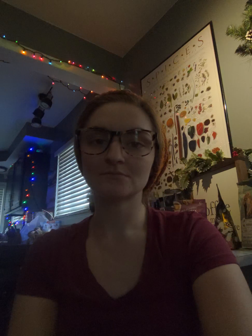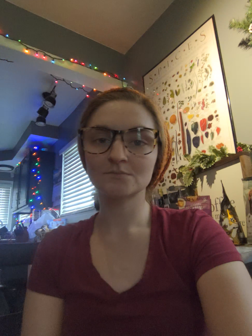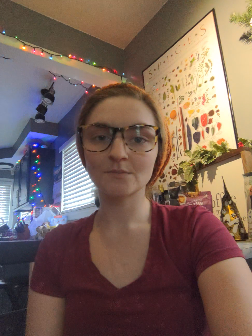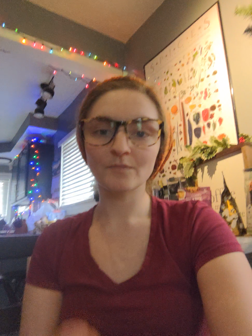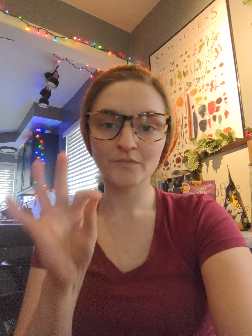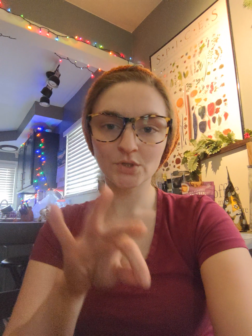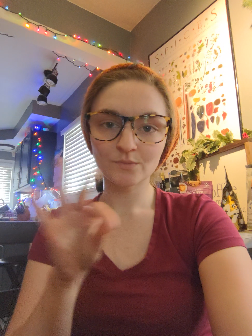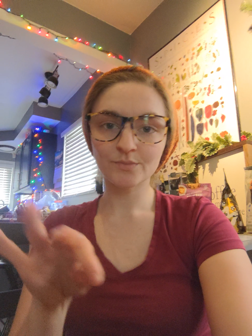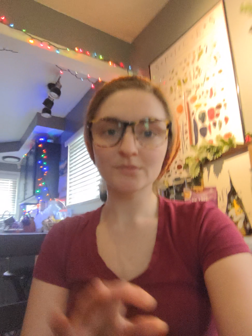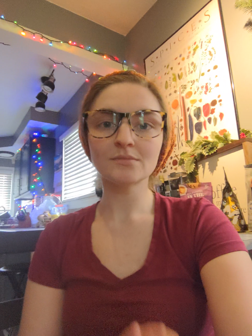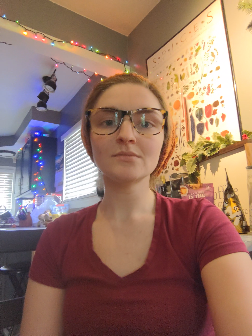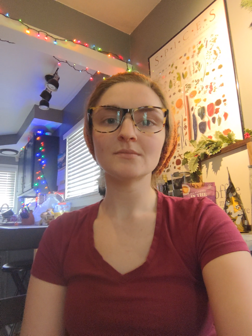french fries